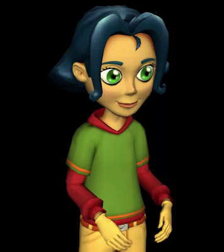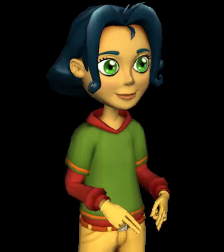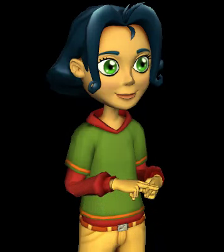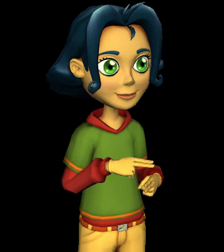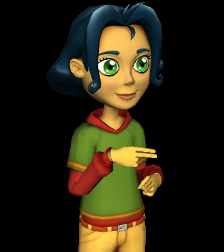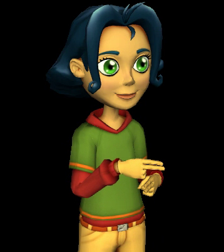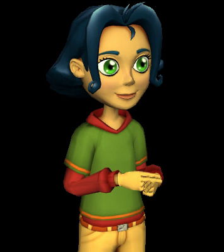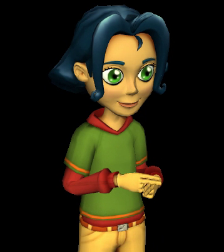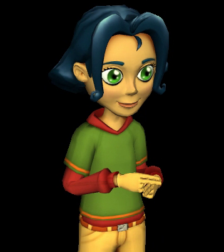اسم